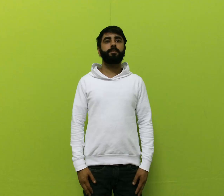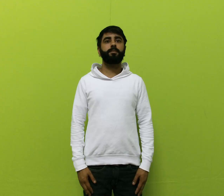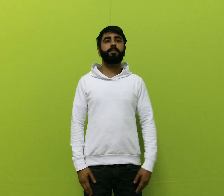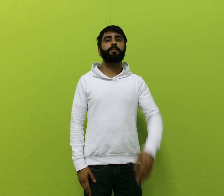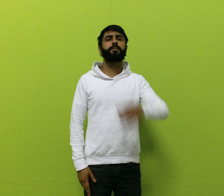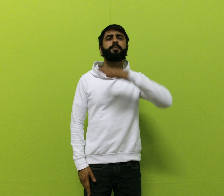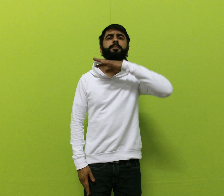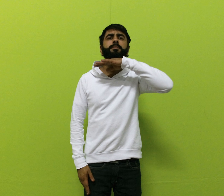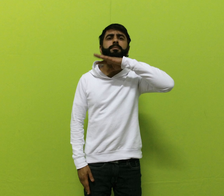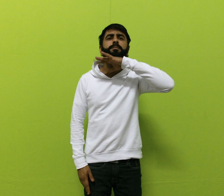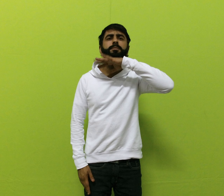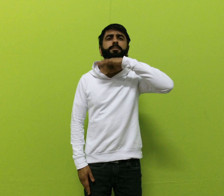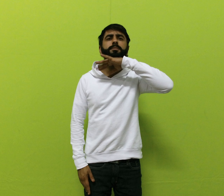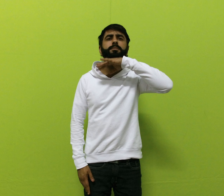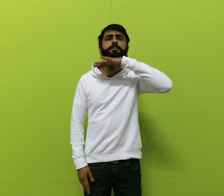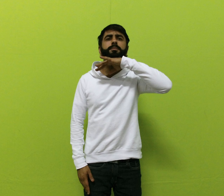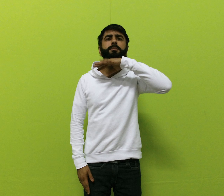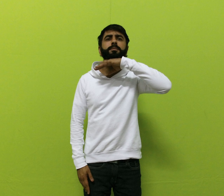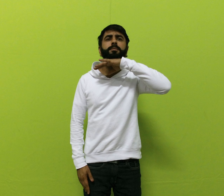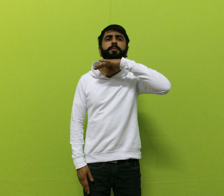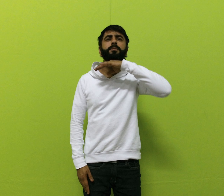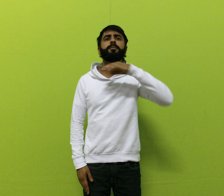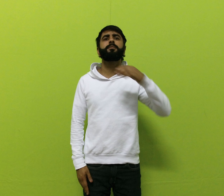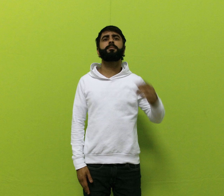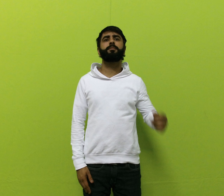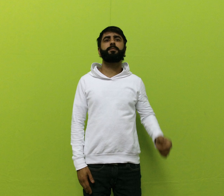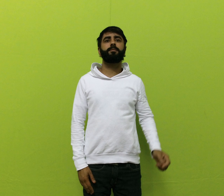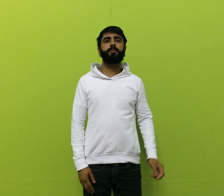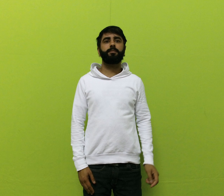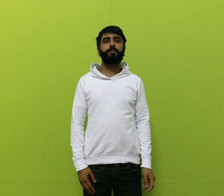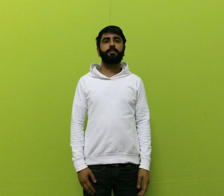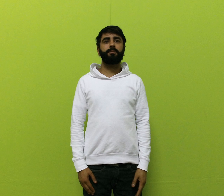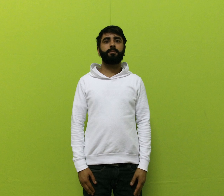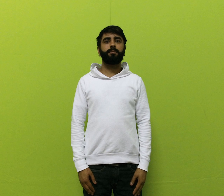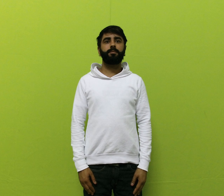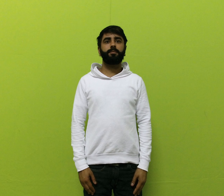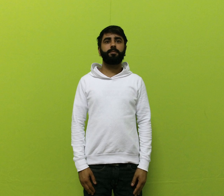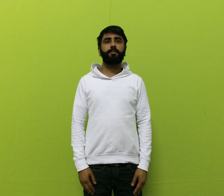ruim